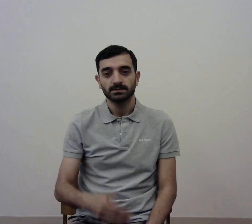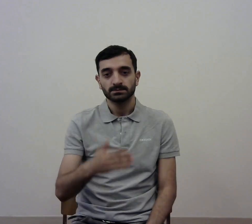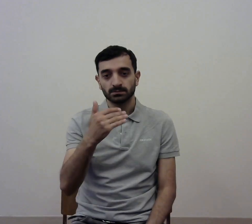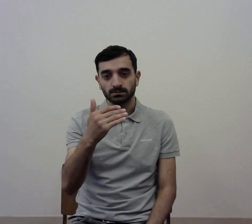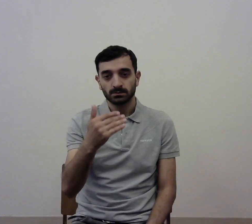siz